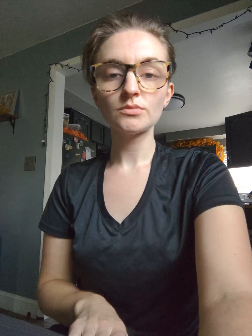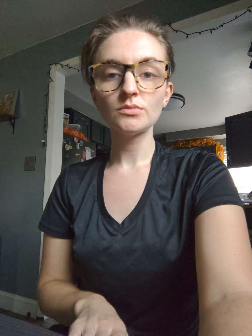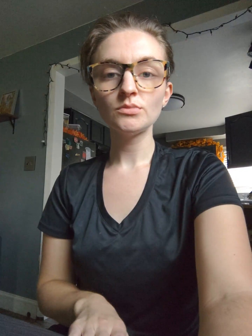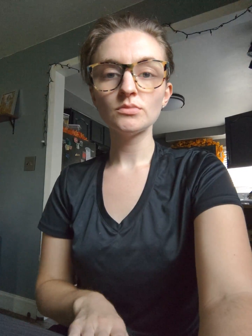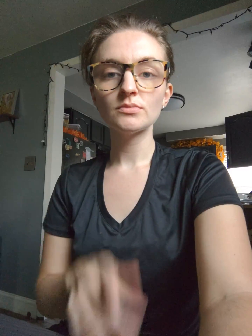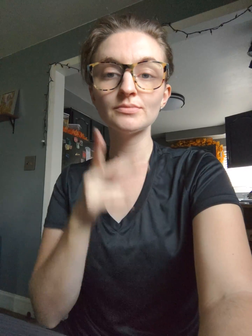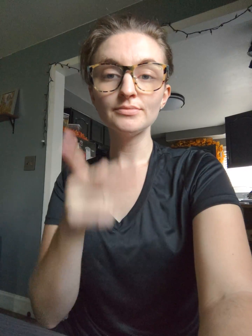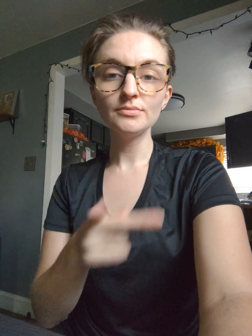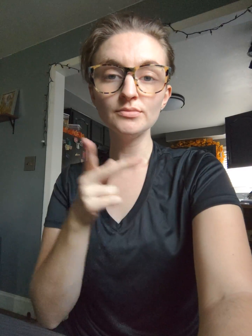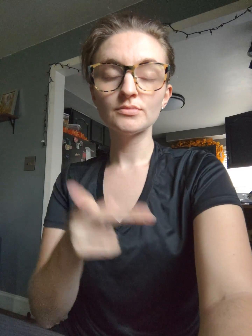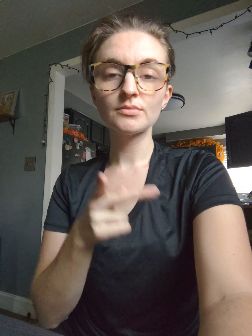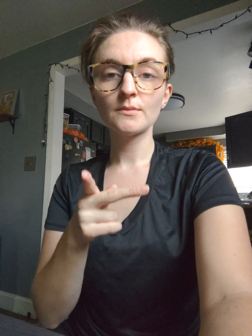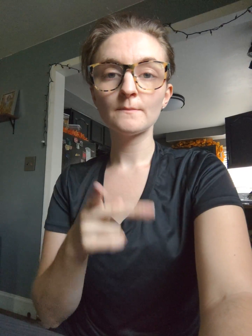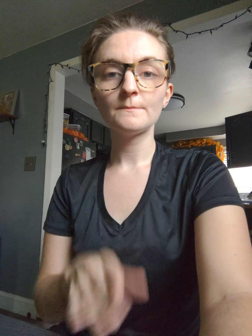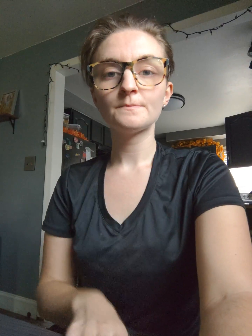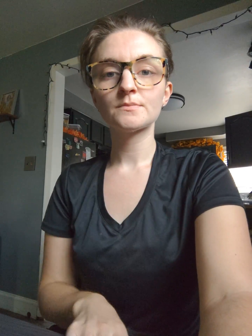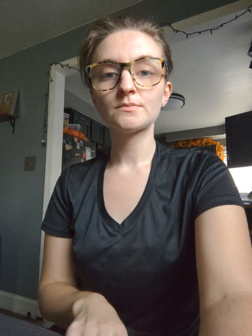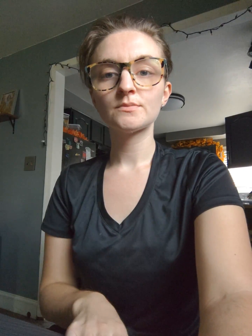careful